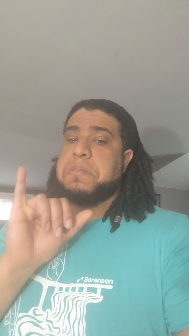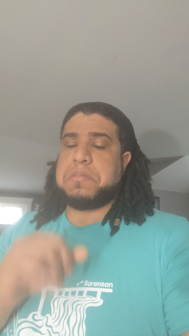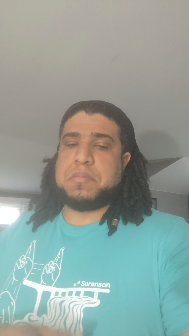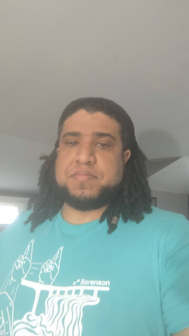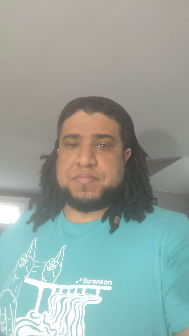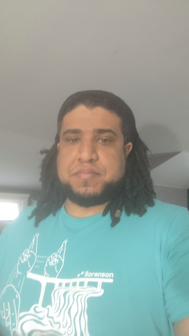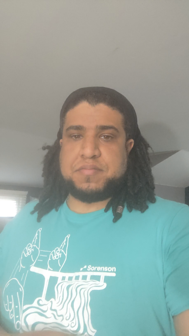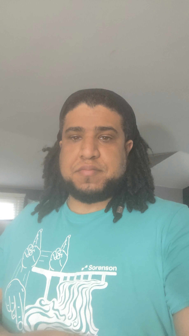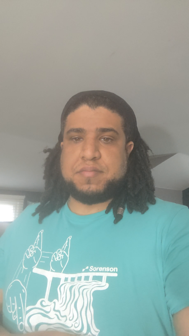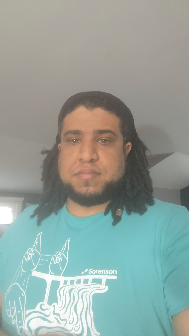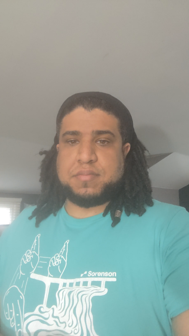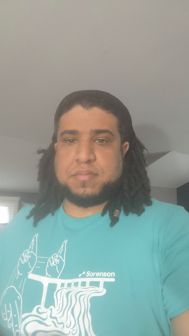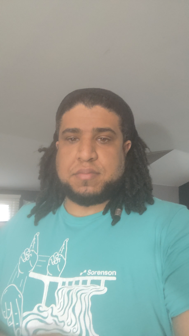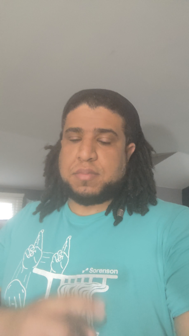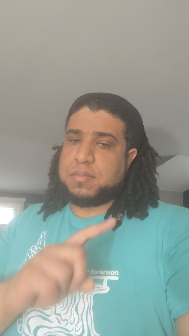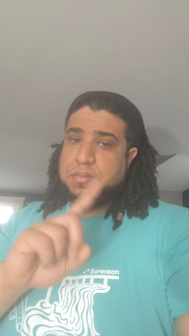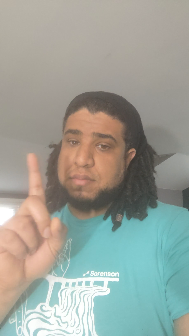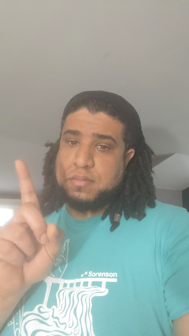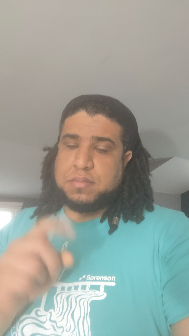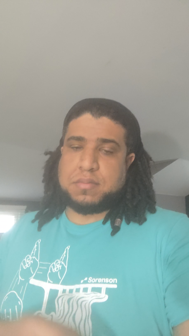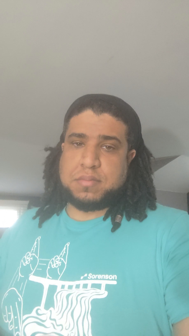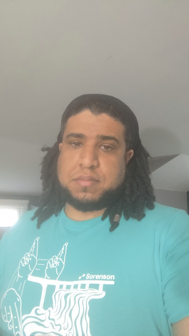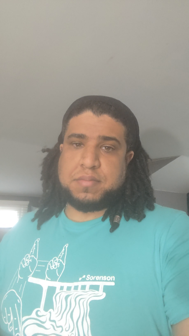but